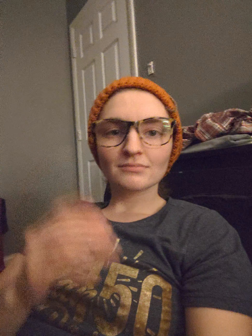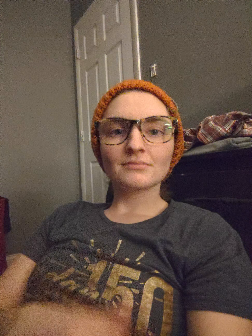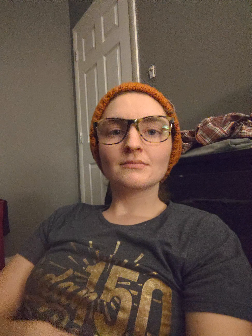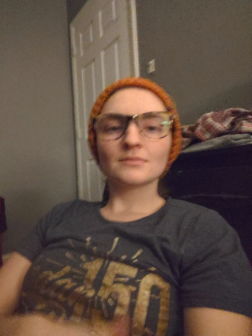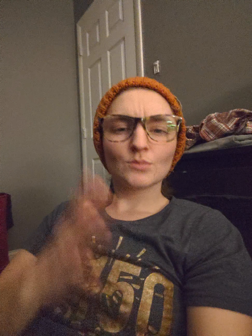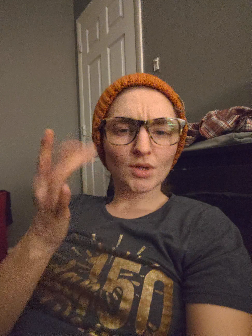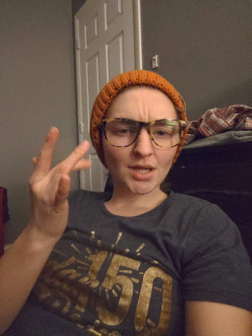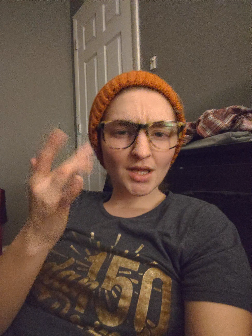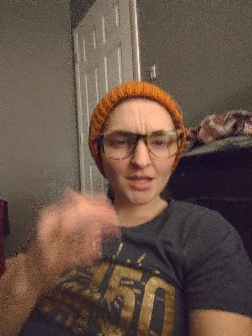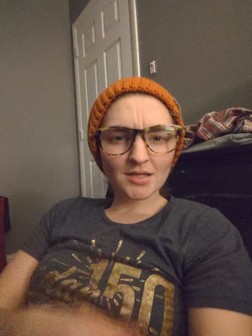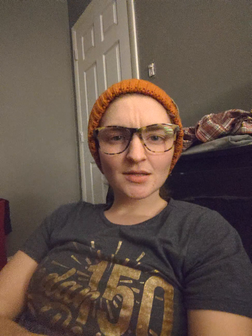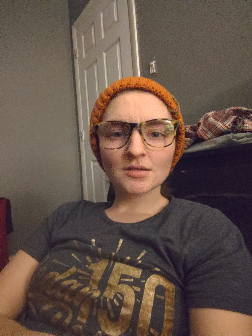why